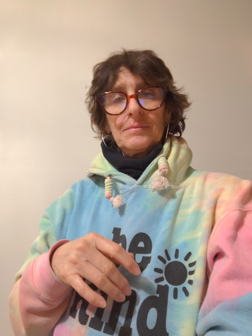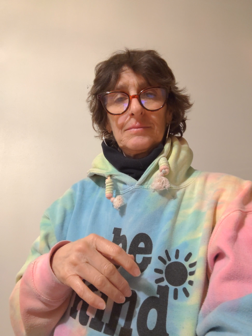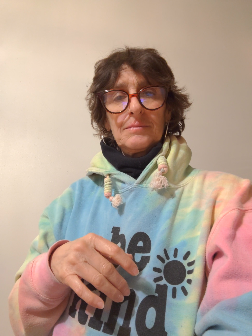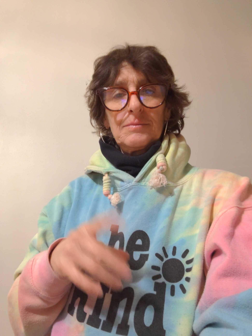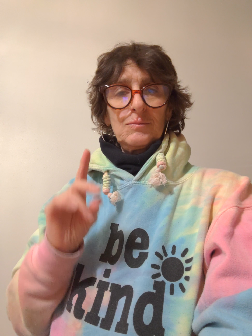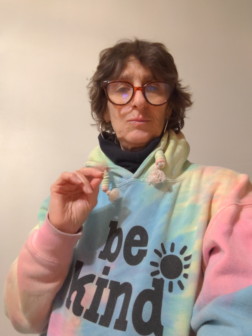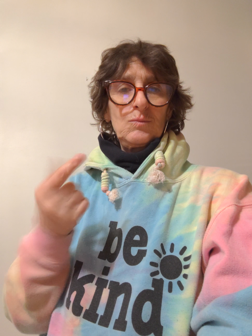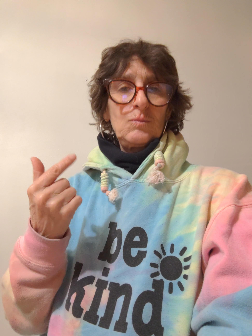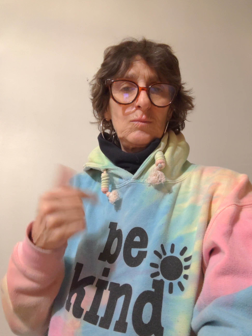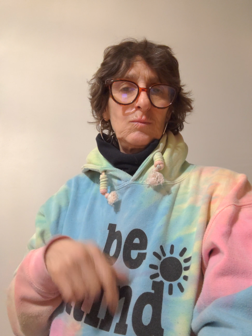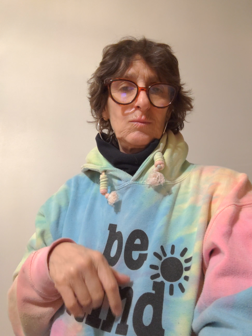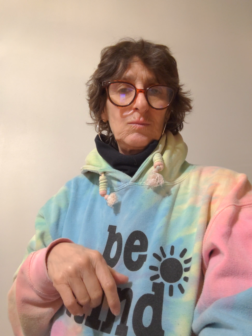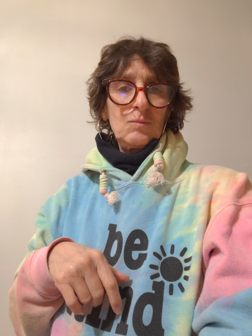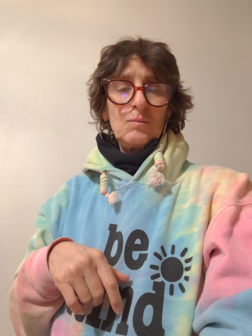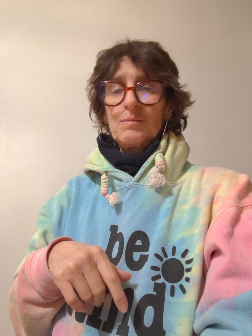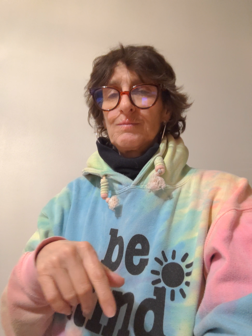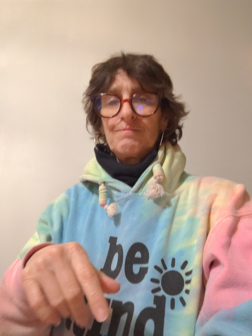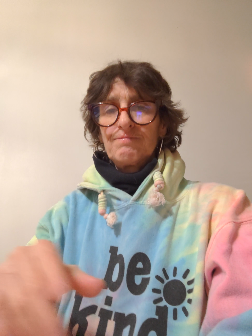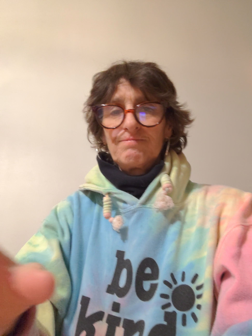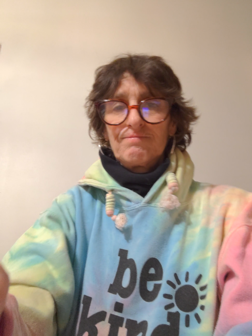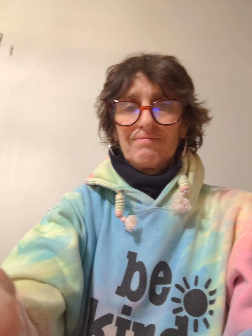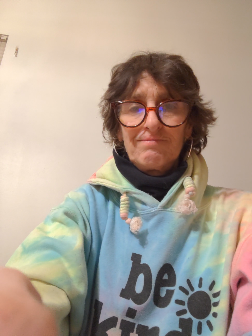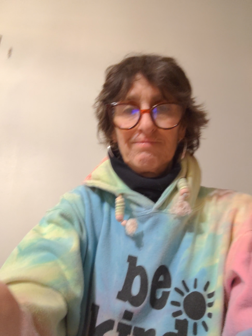dog